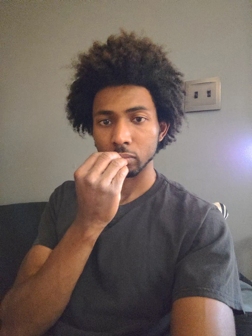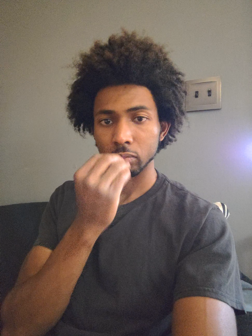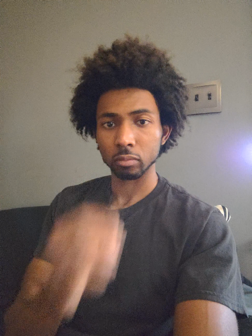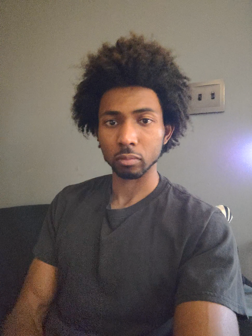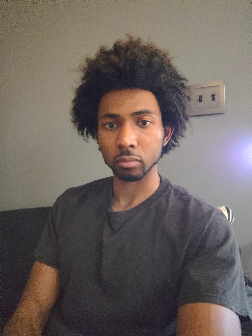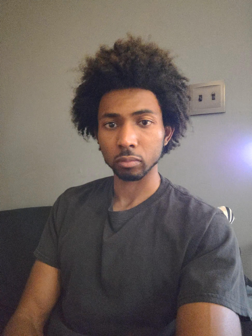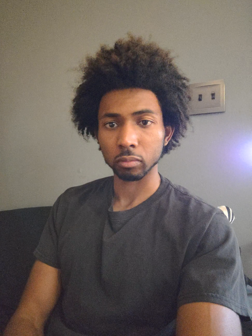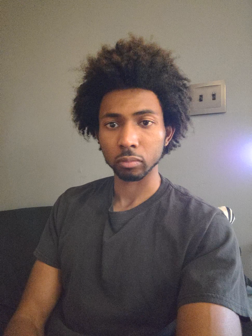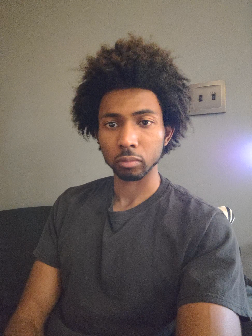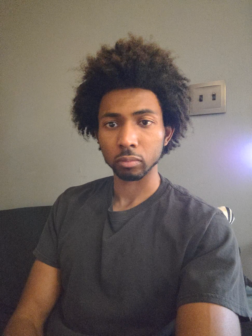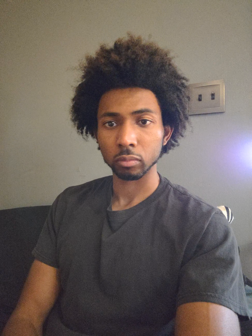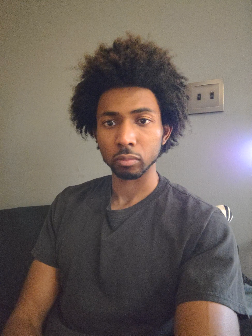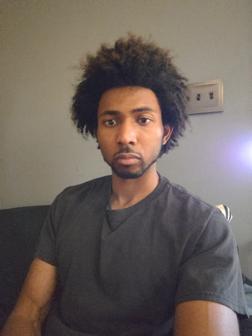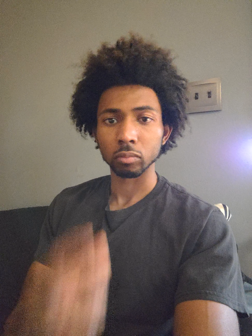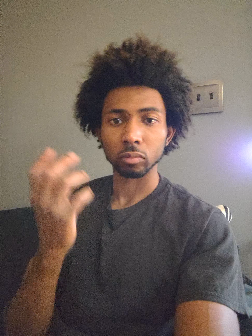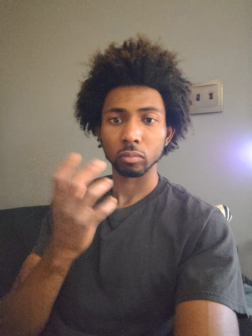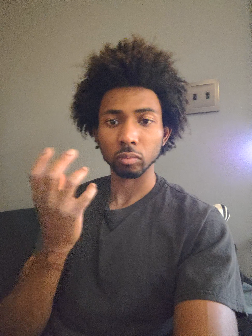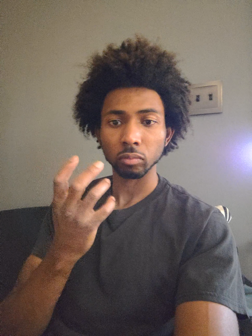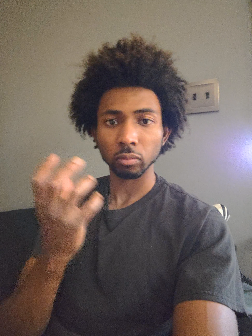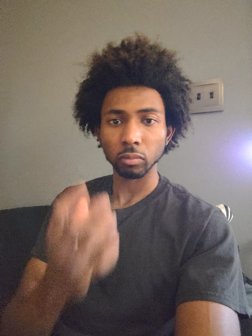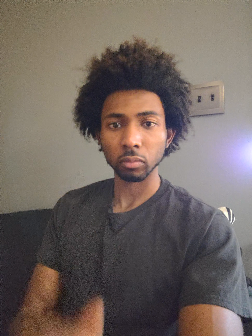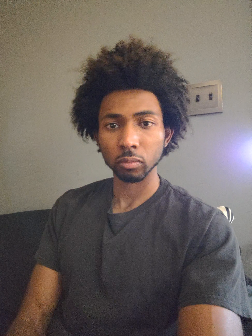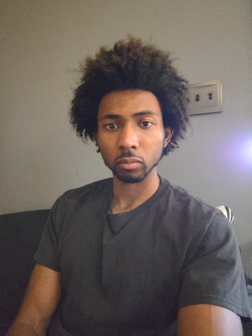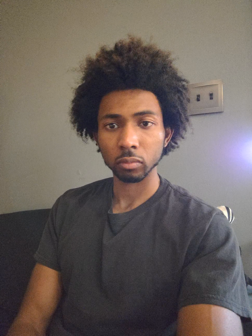shake